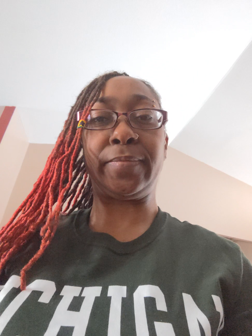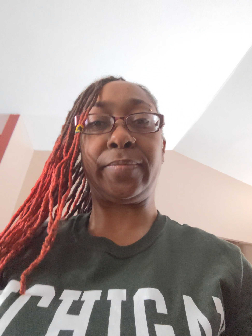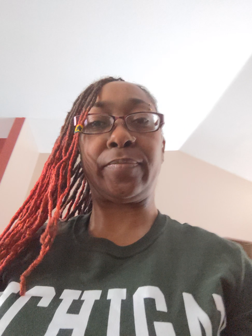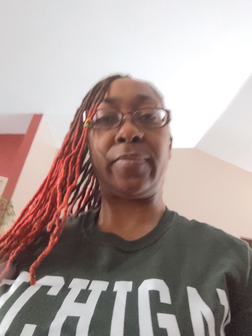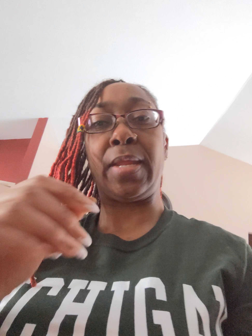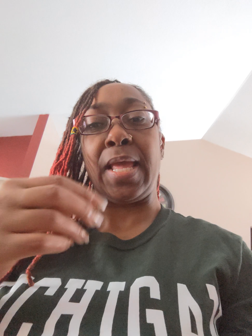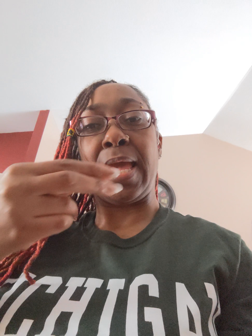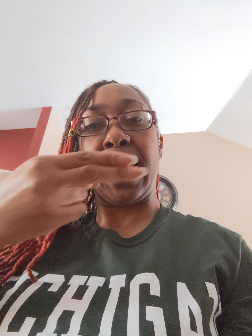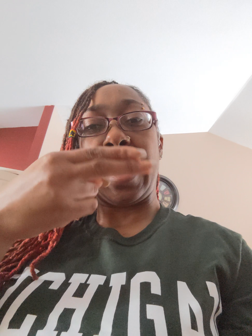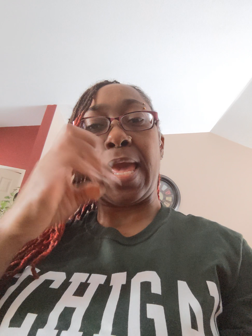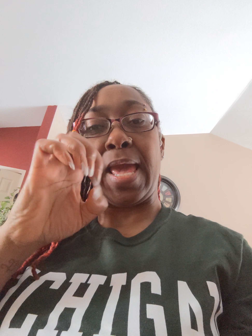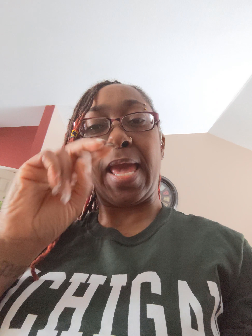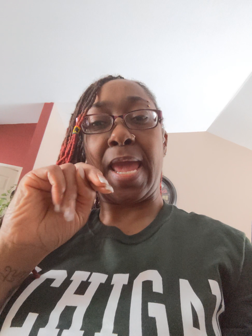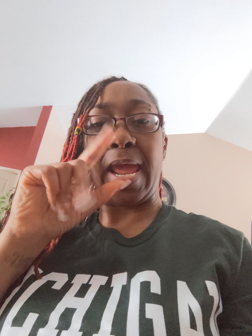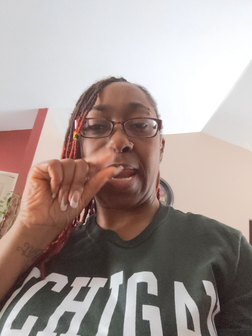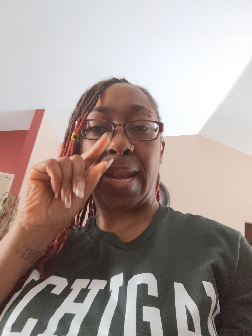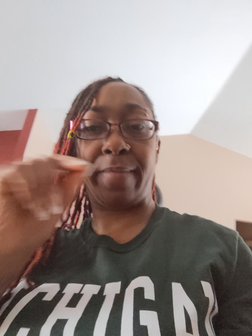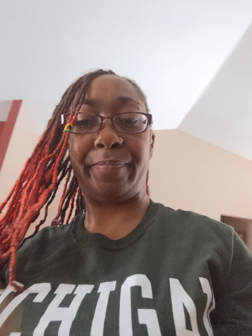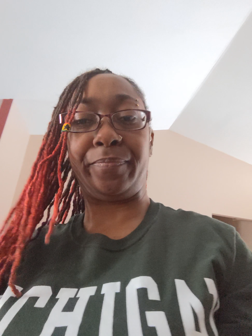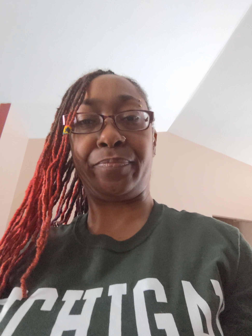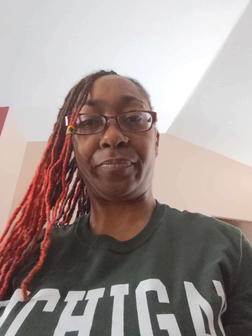hen